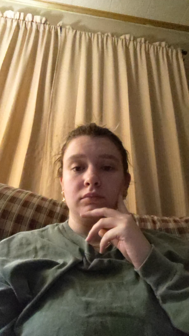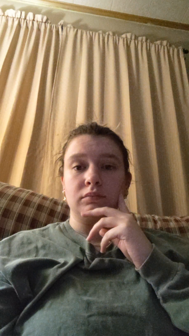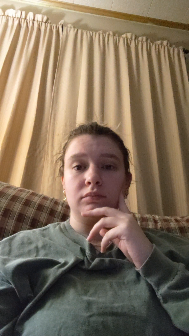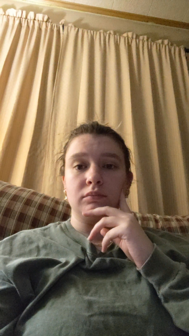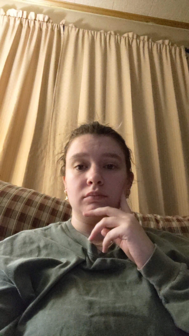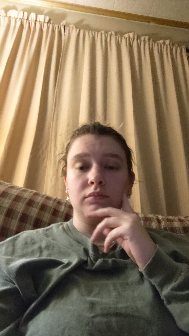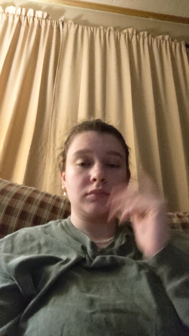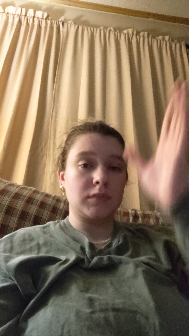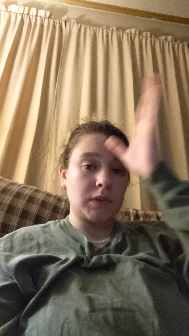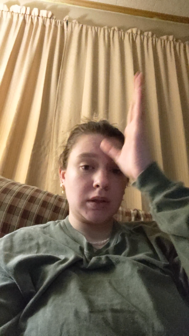daddy